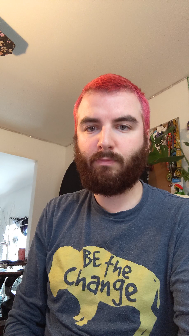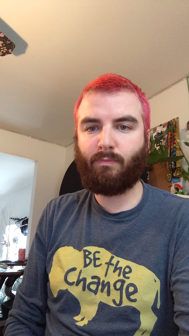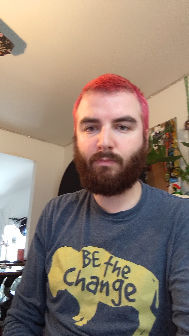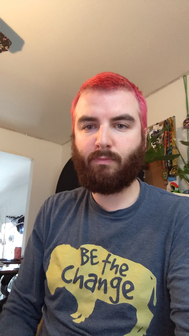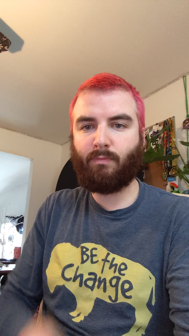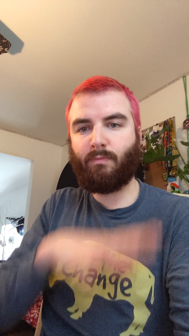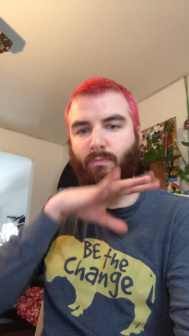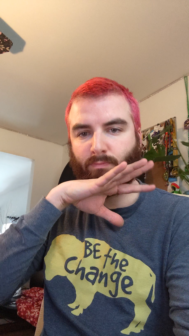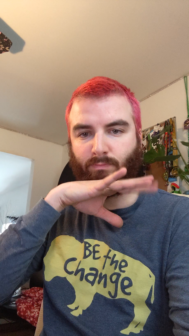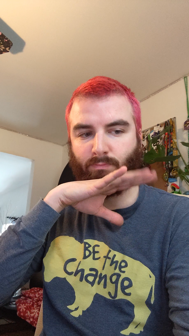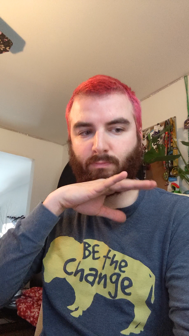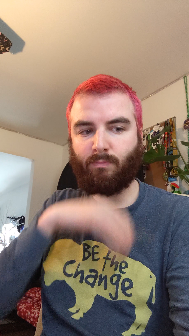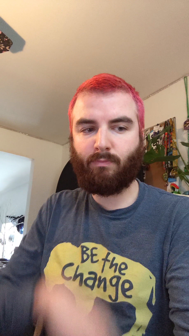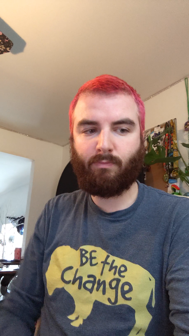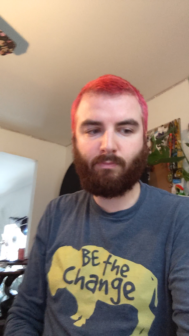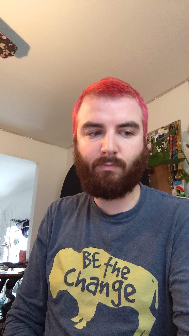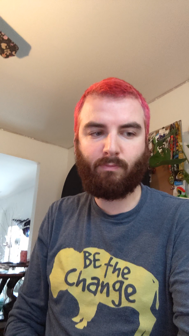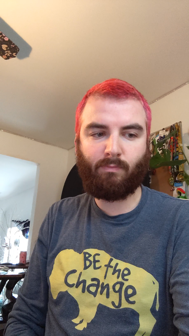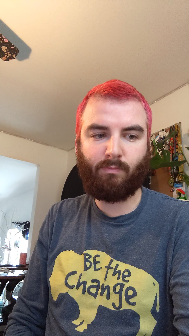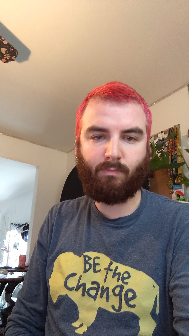naughty